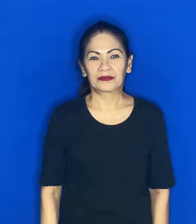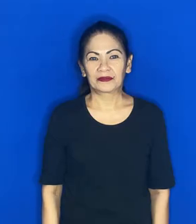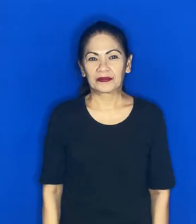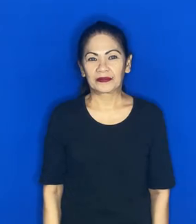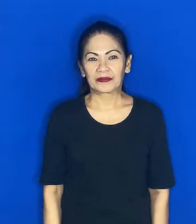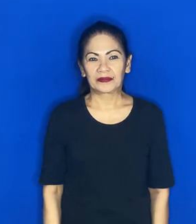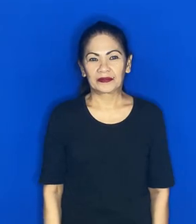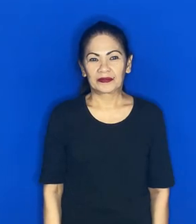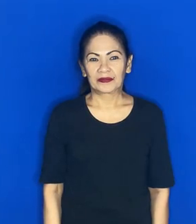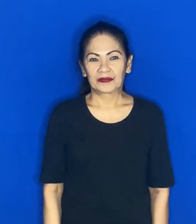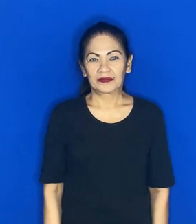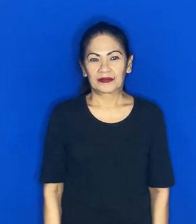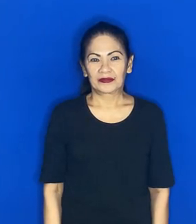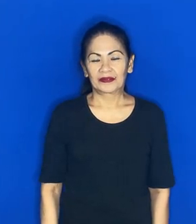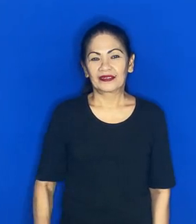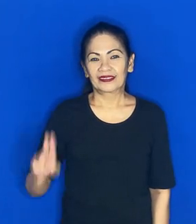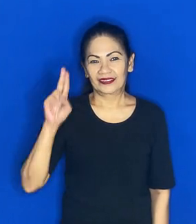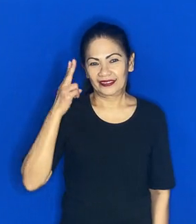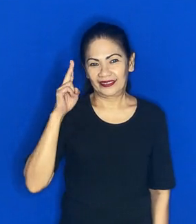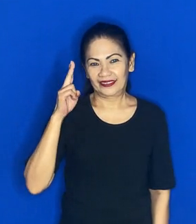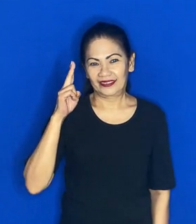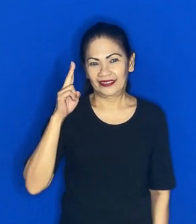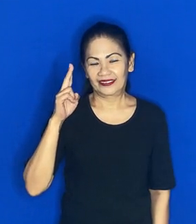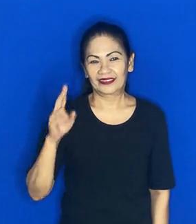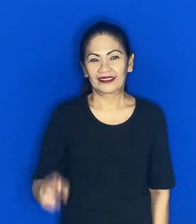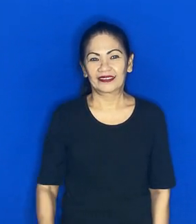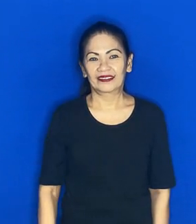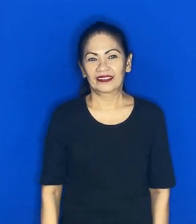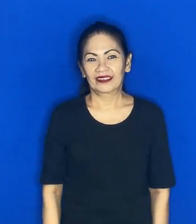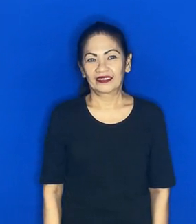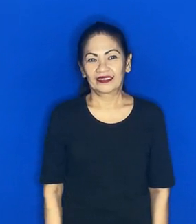uncle